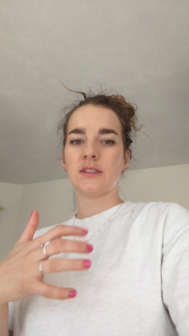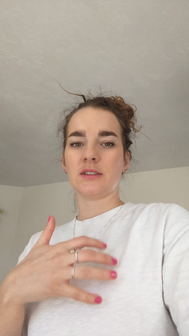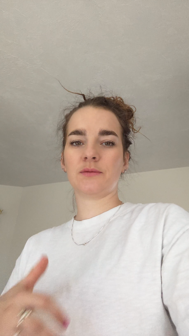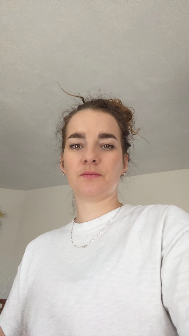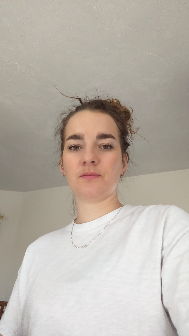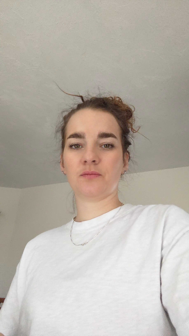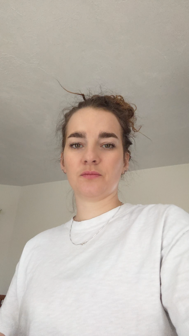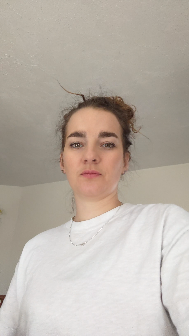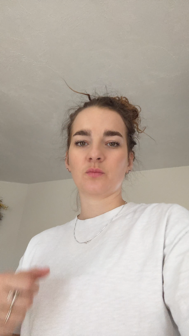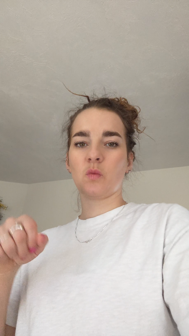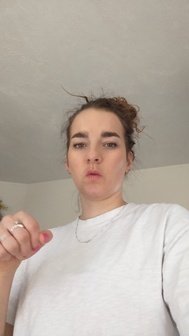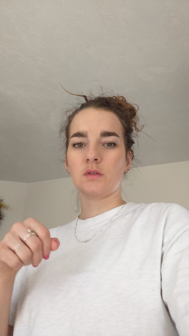motorcycle